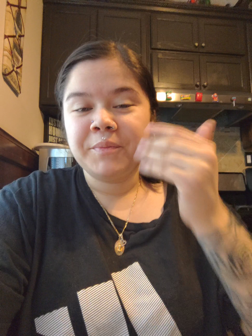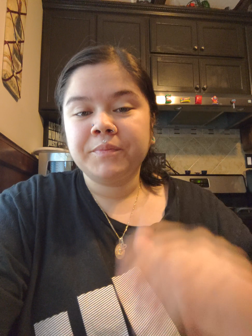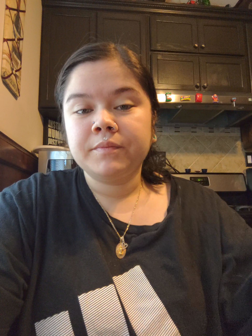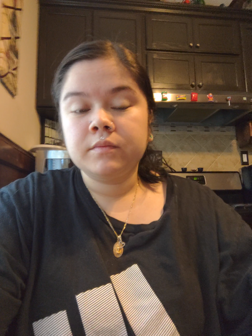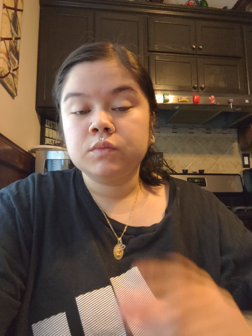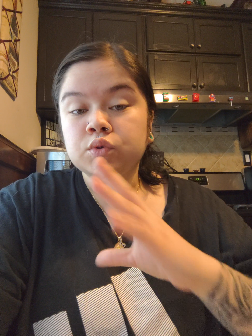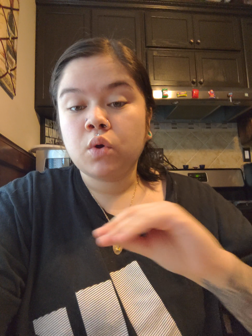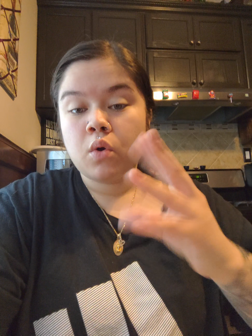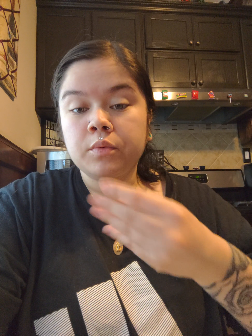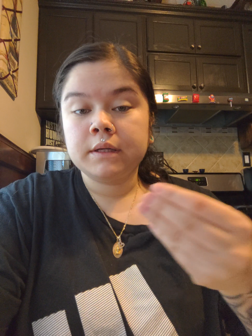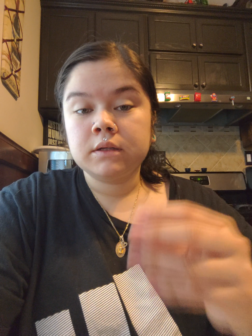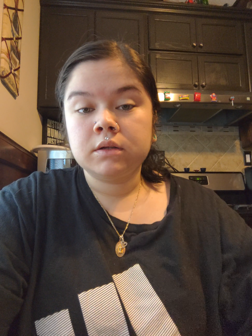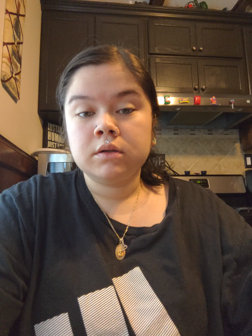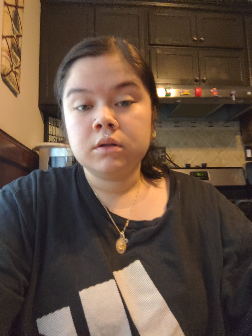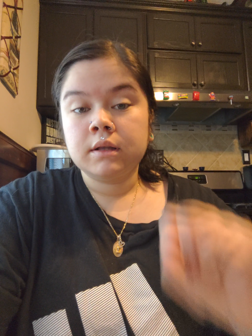story